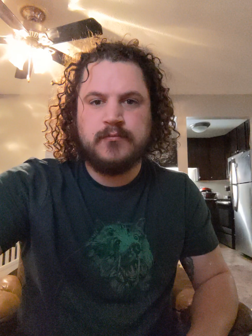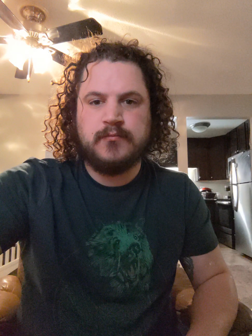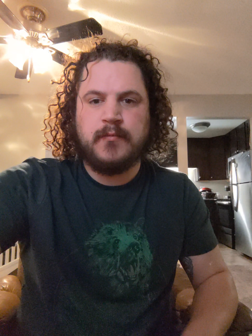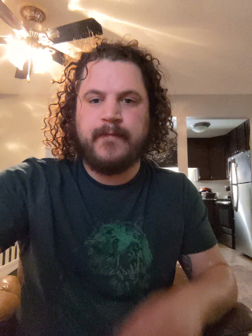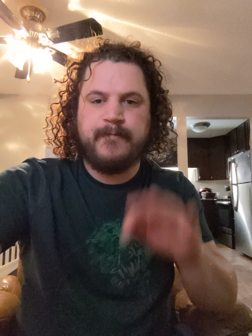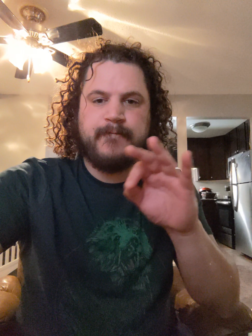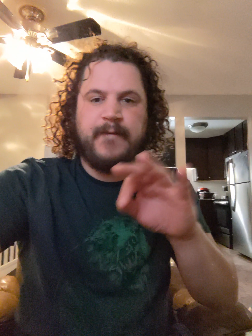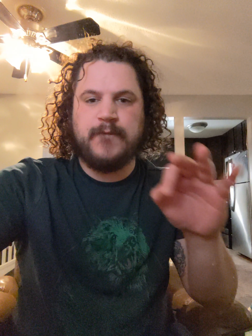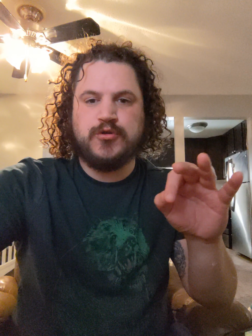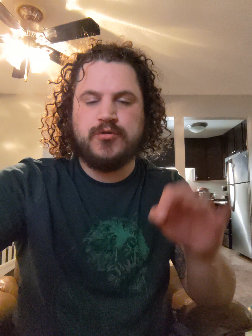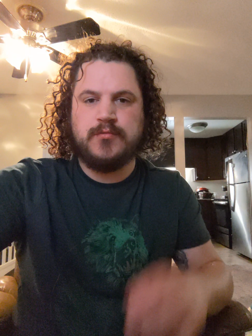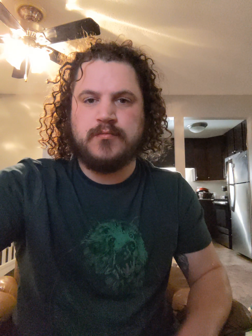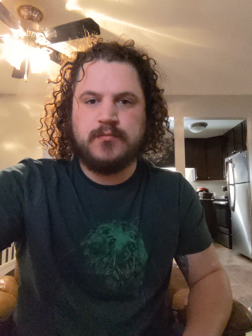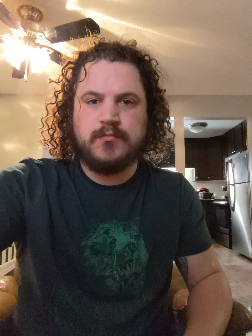french fries